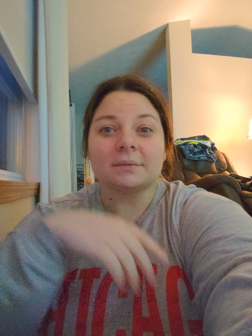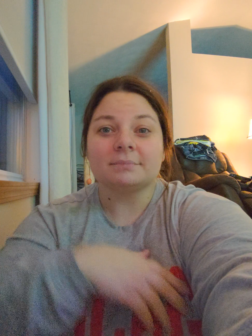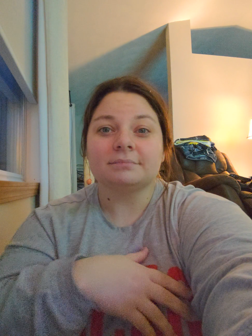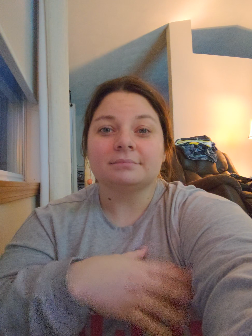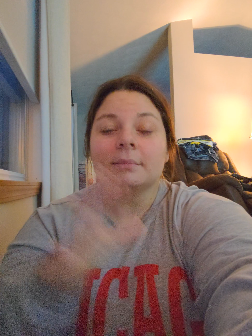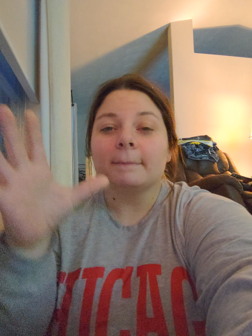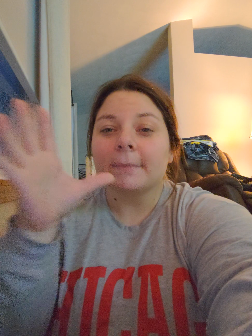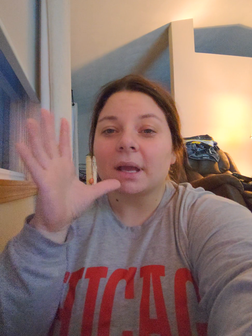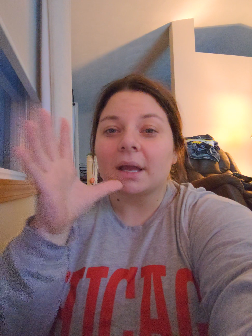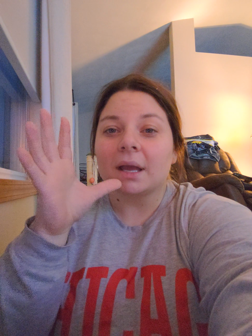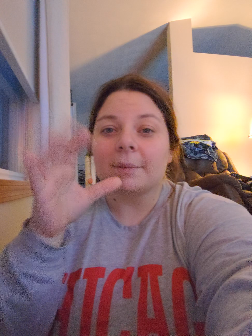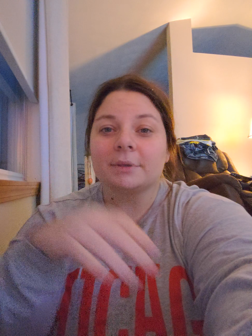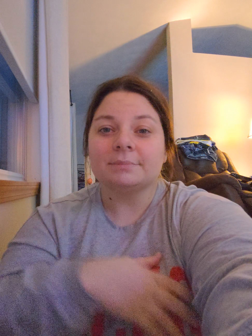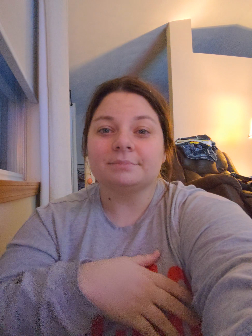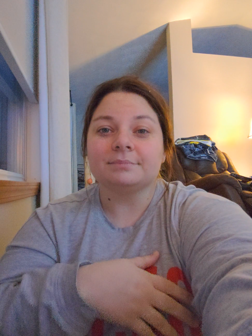mom